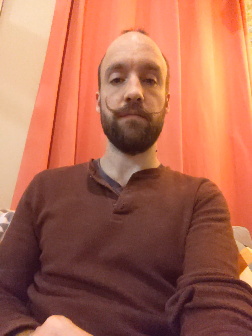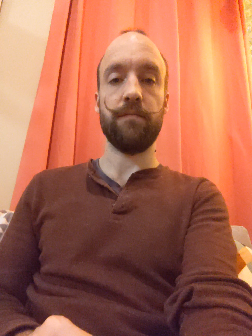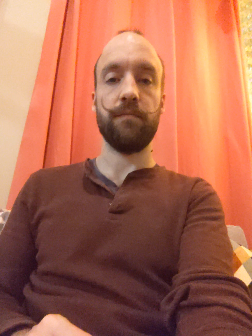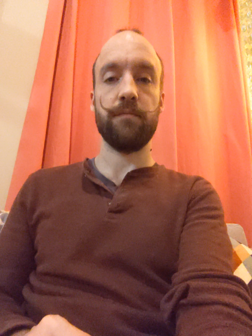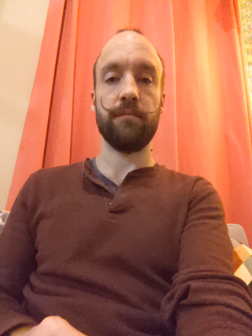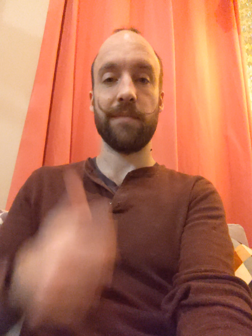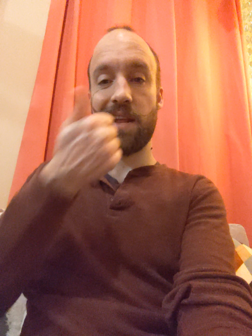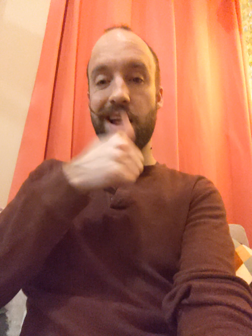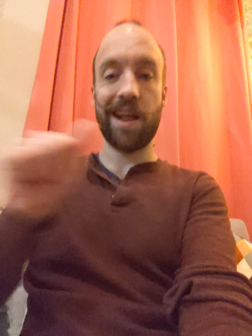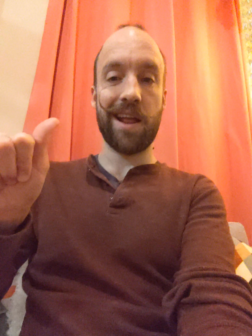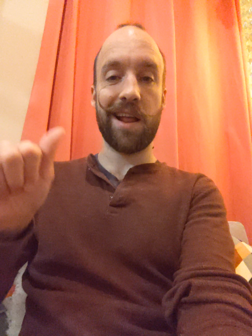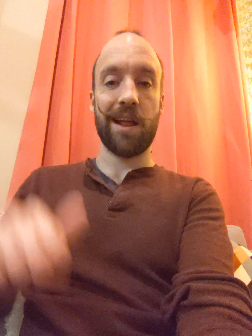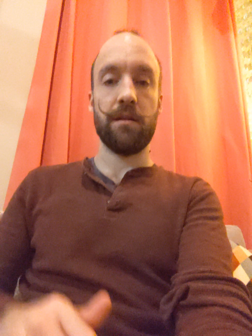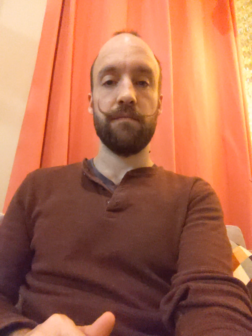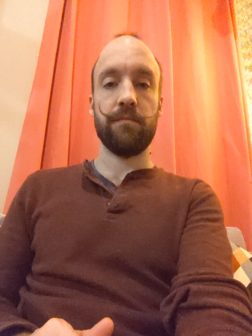any